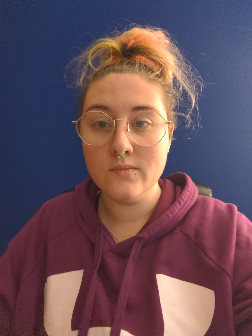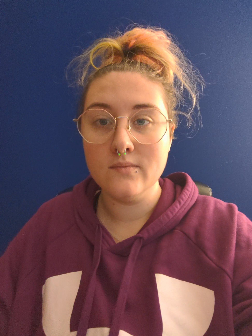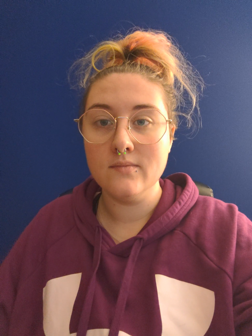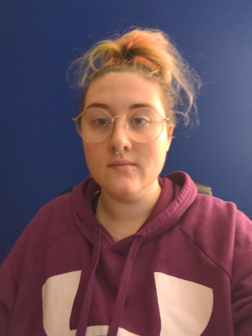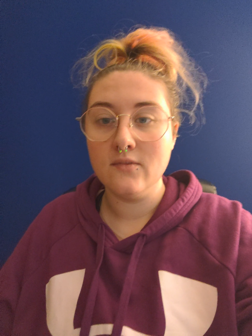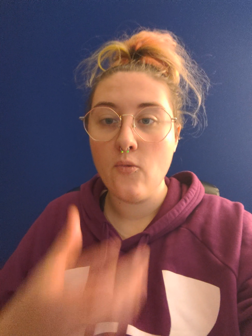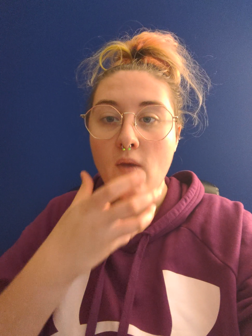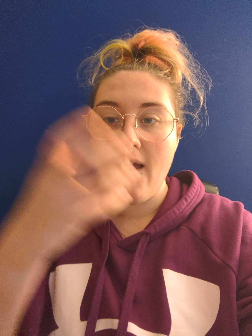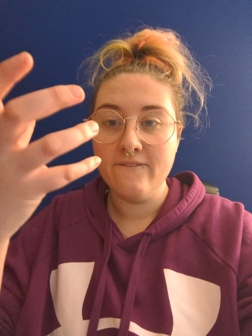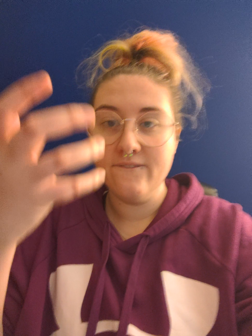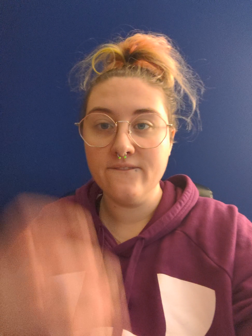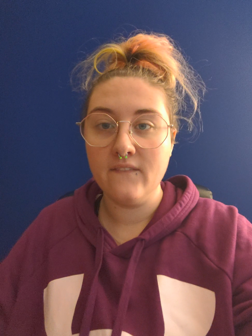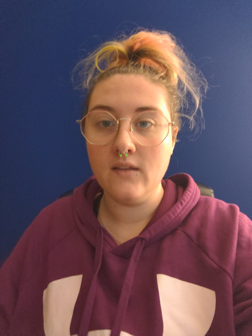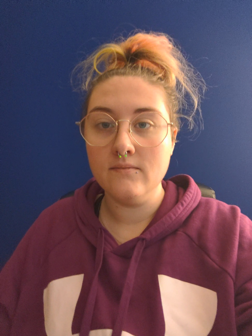giraffe